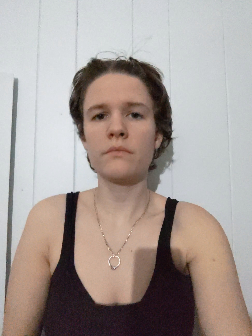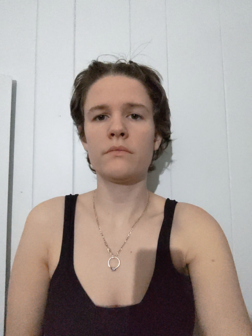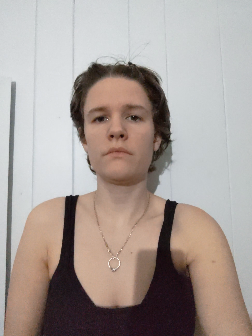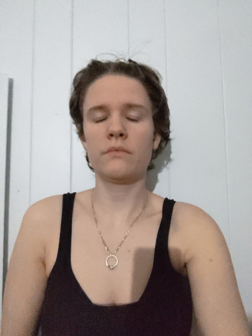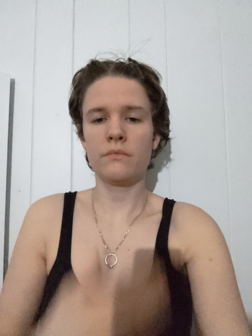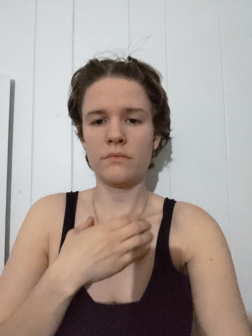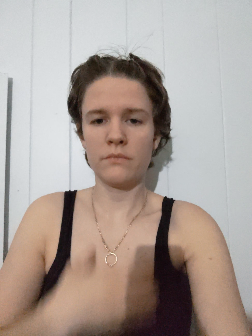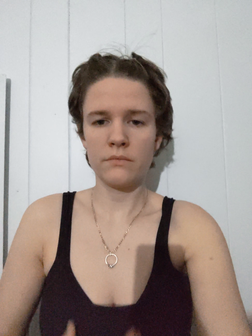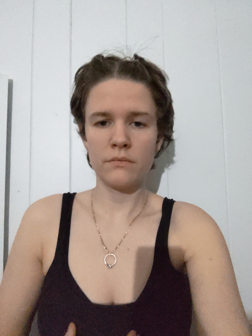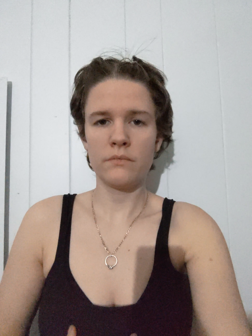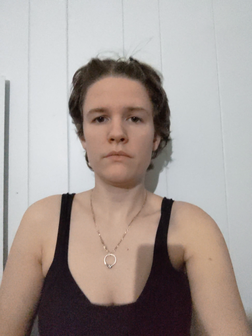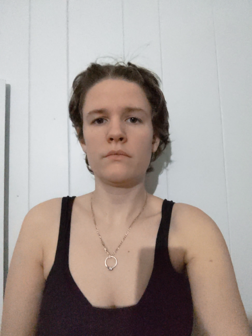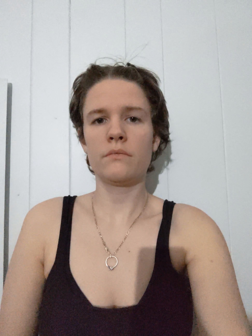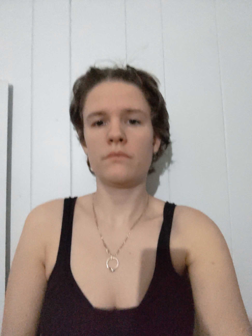hungry